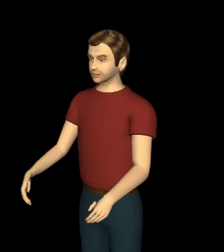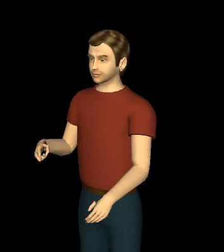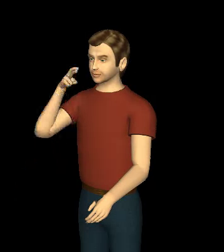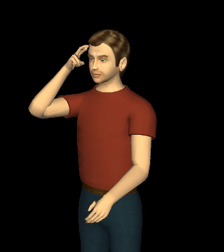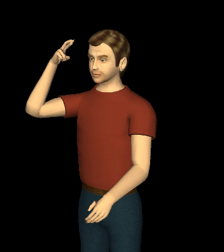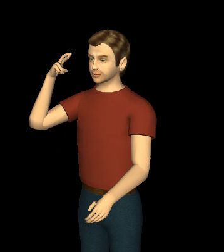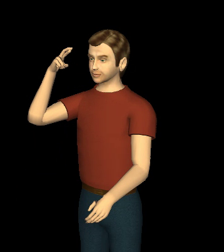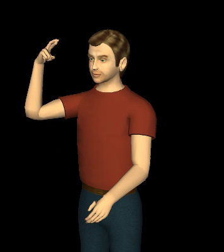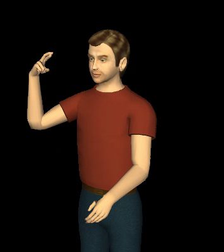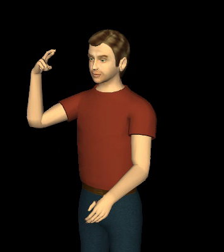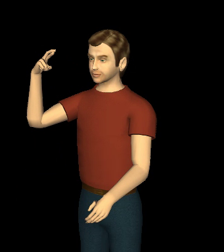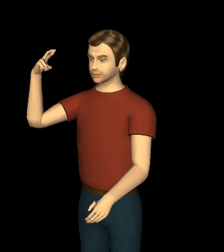حلم